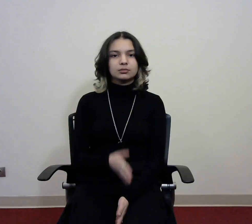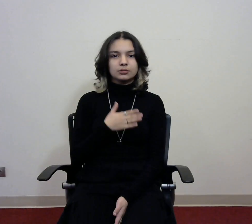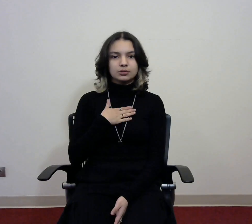mən